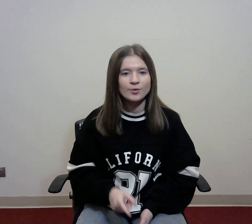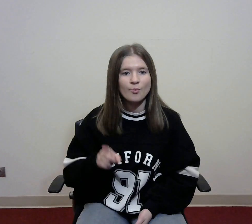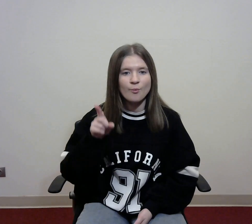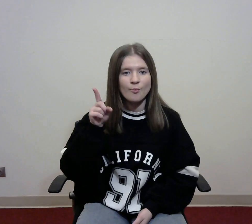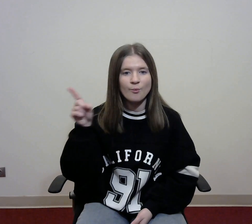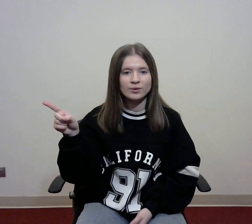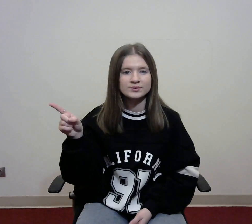onun